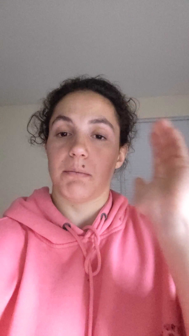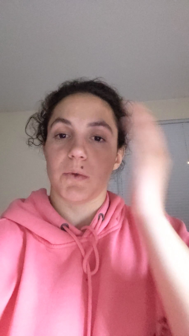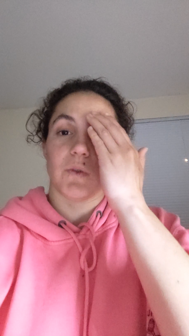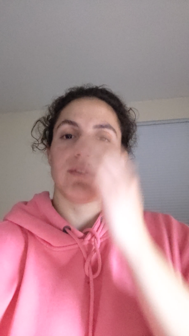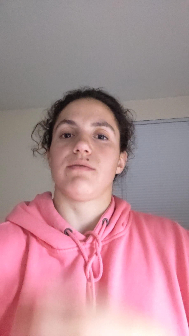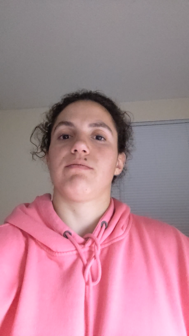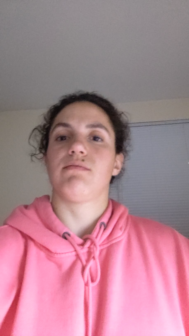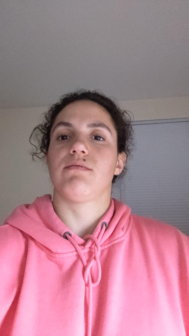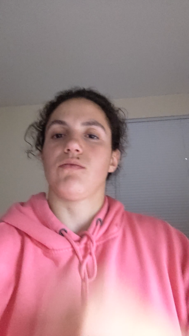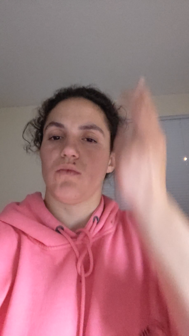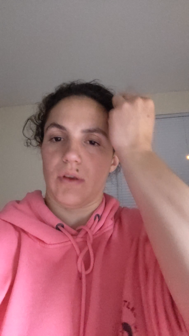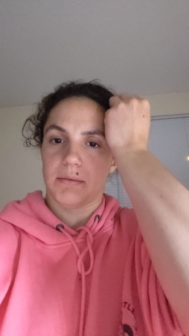rabbit